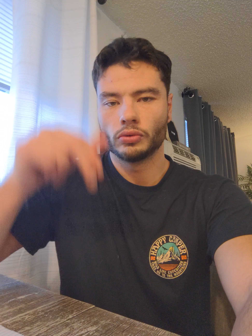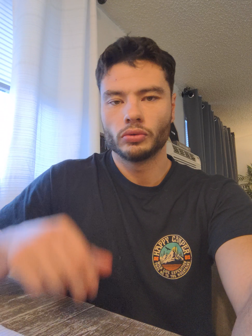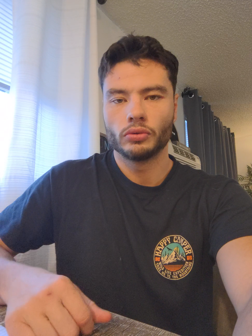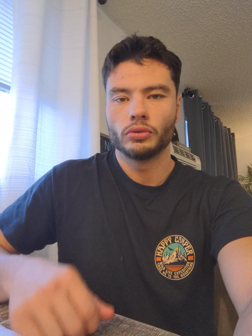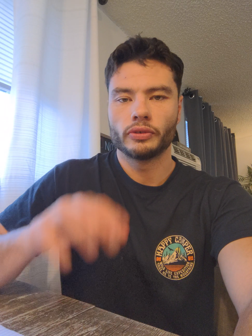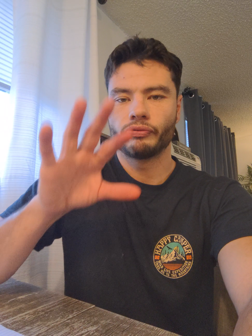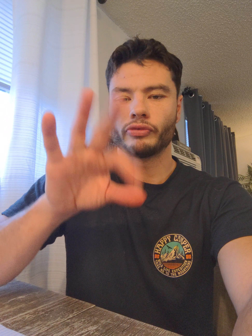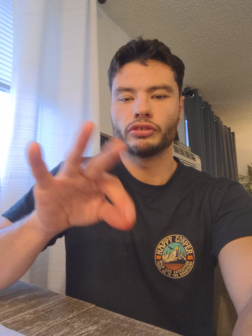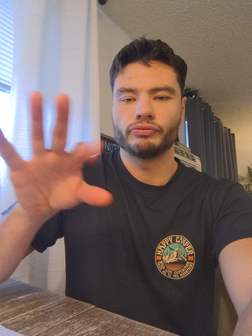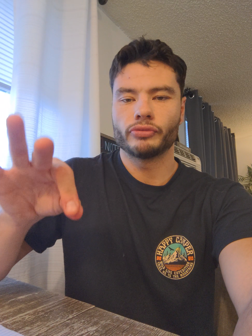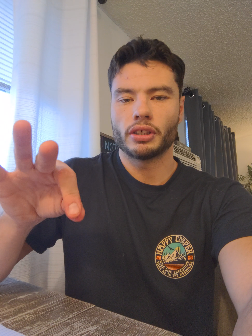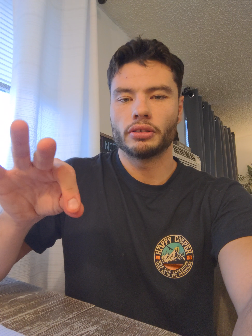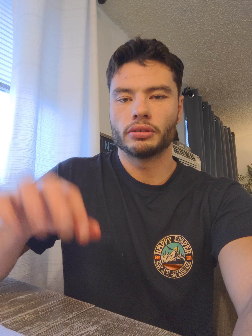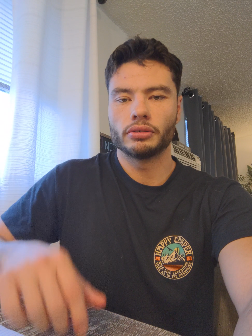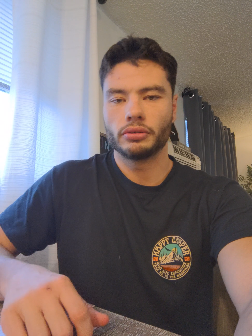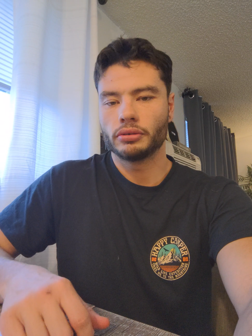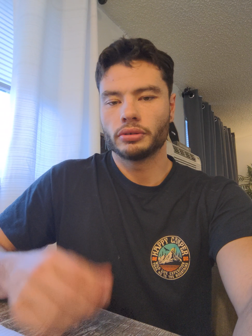french fries